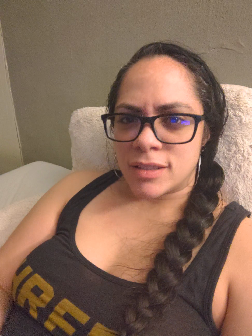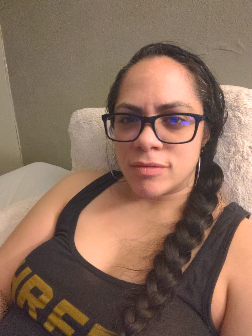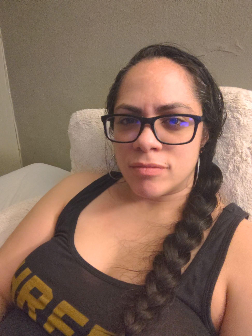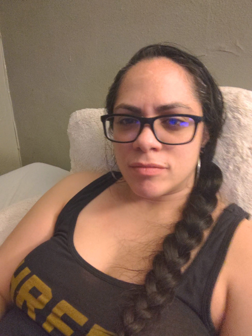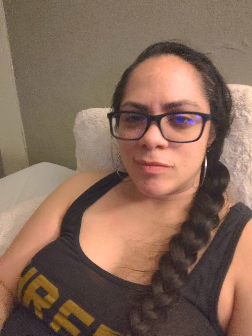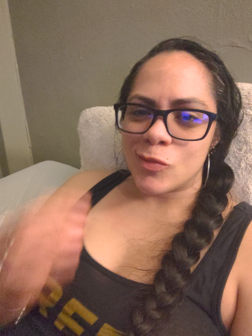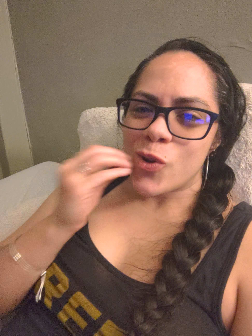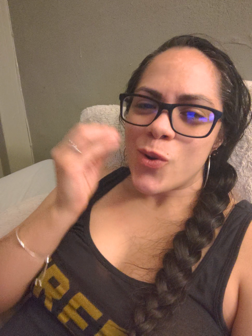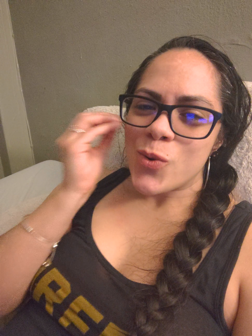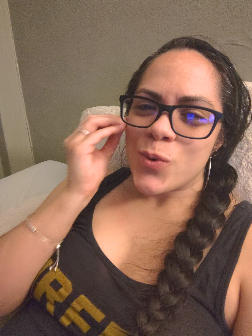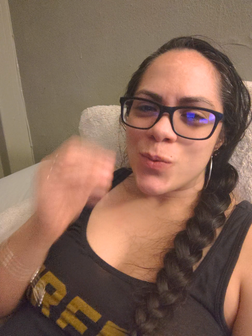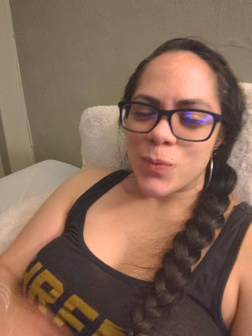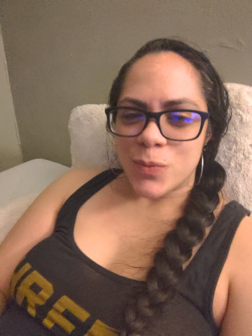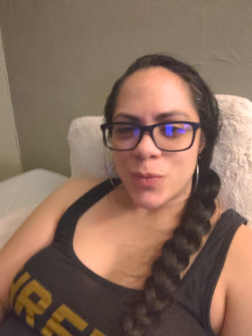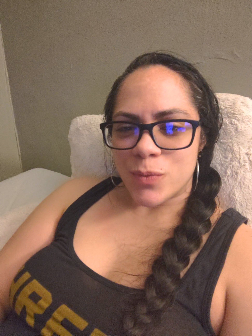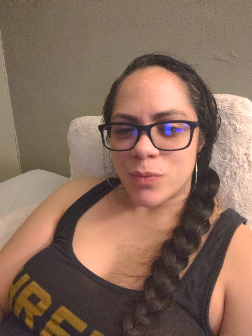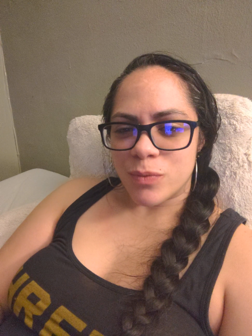home